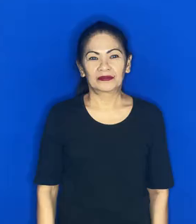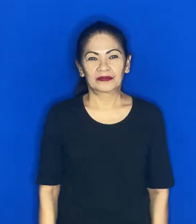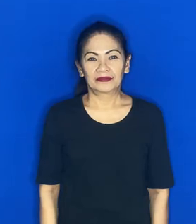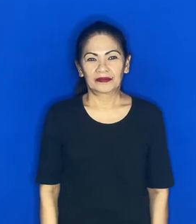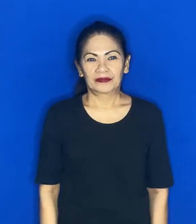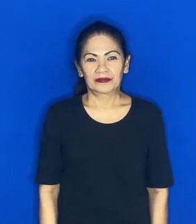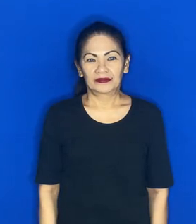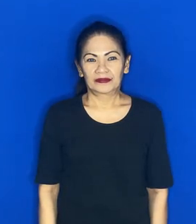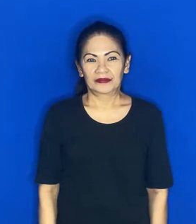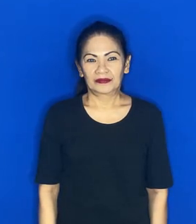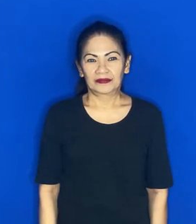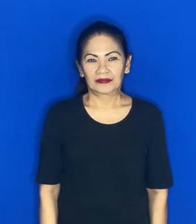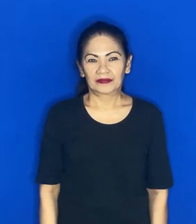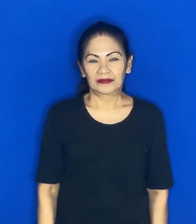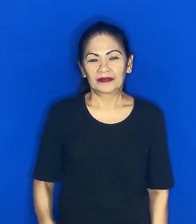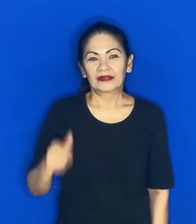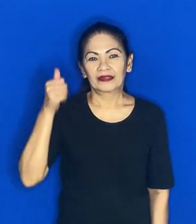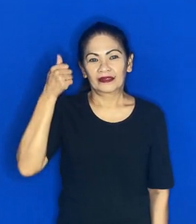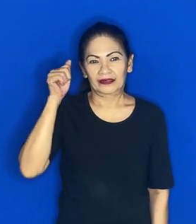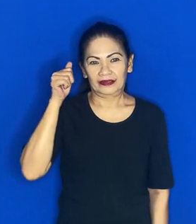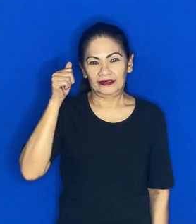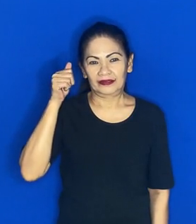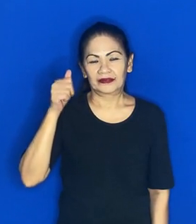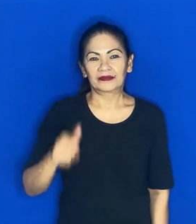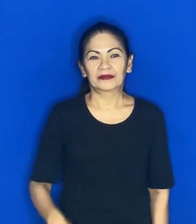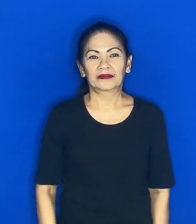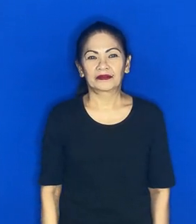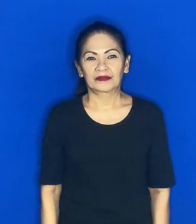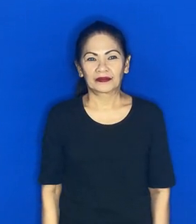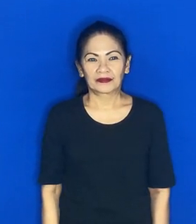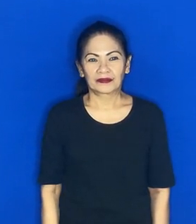auntie